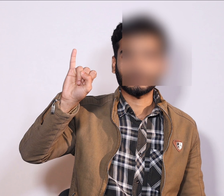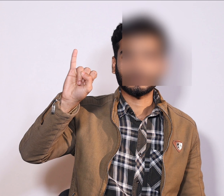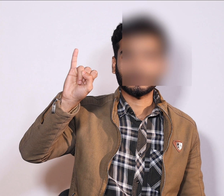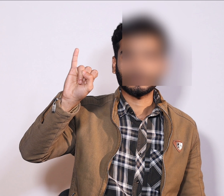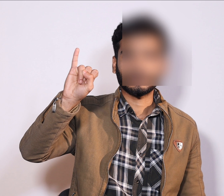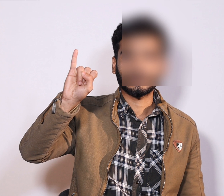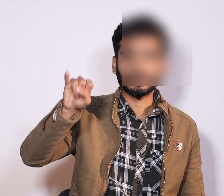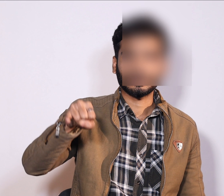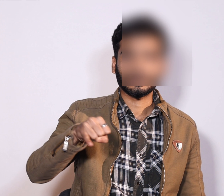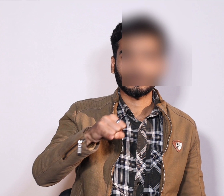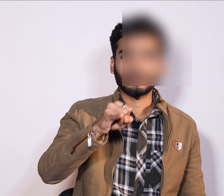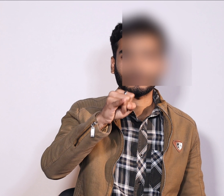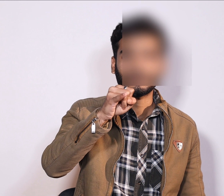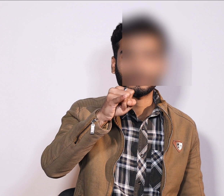ج